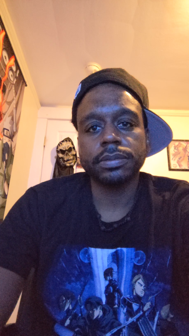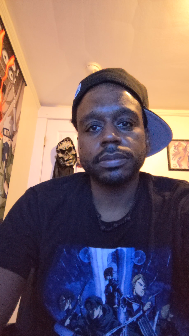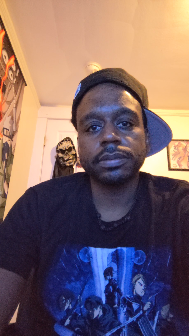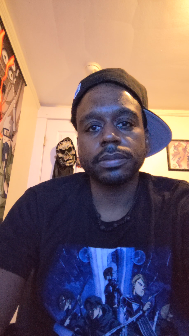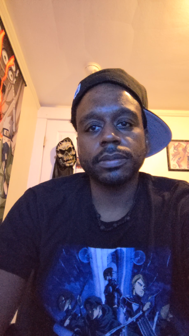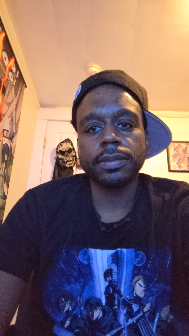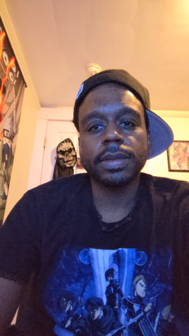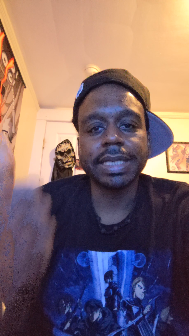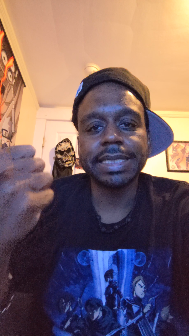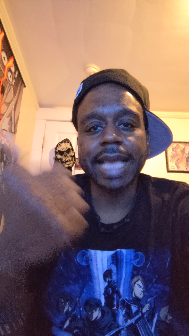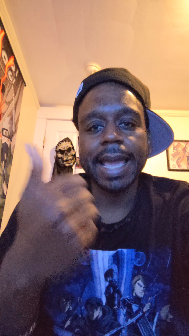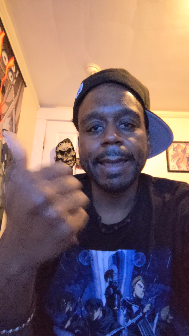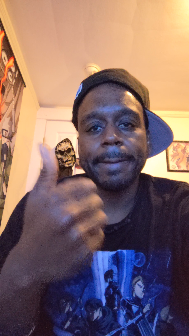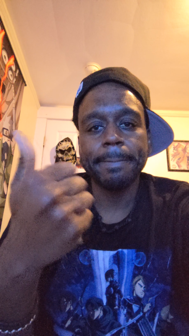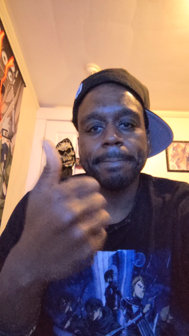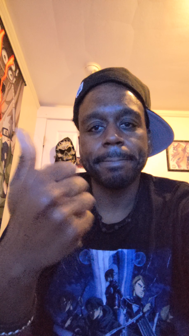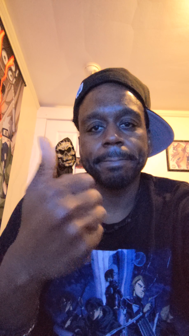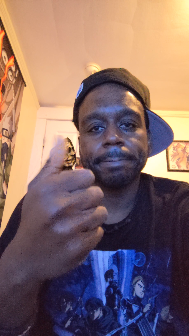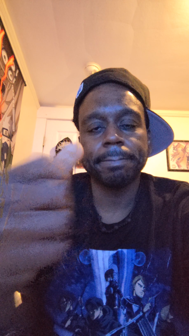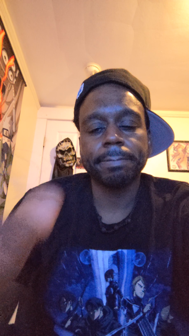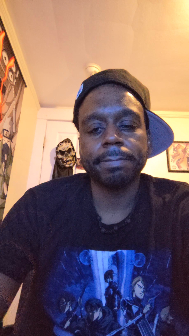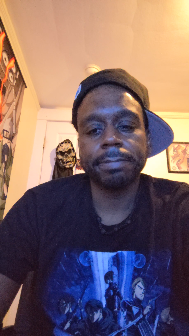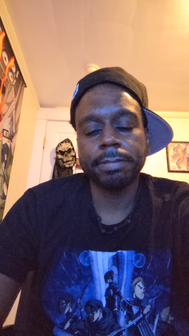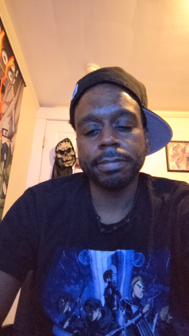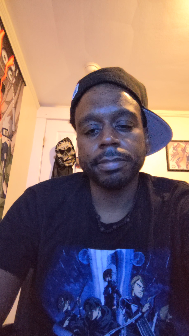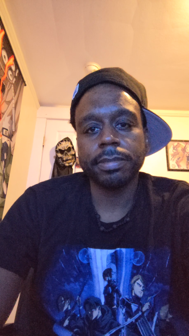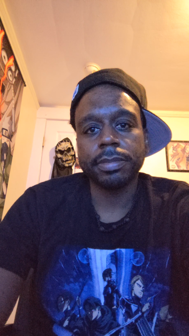game